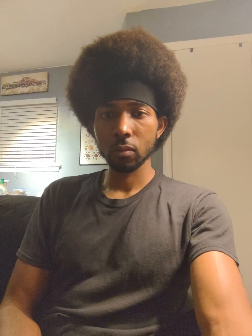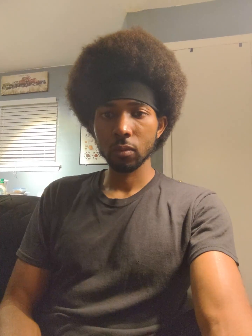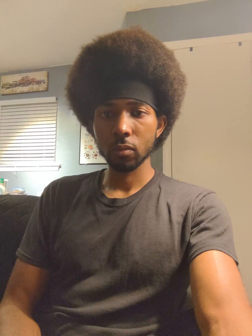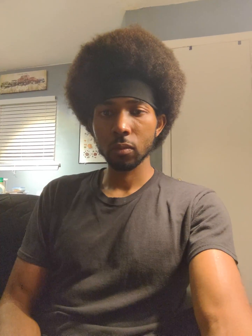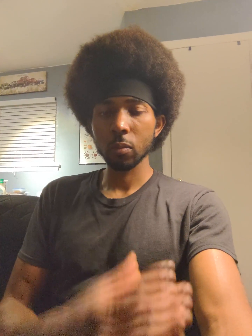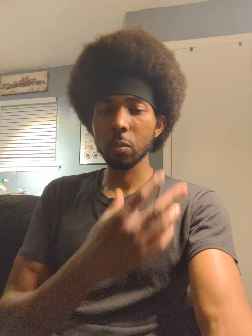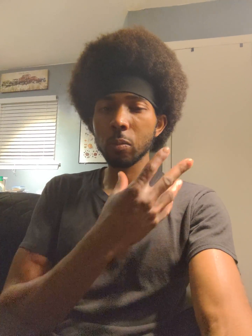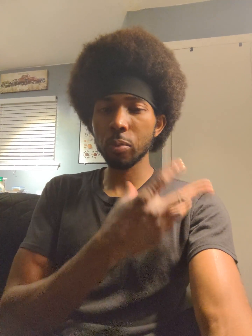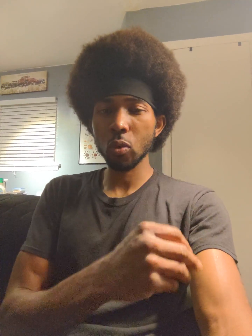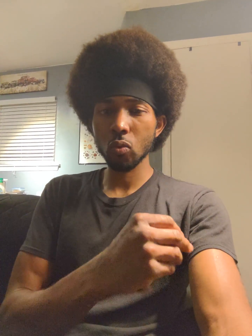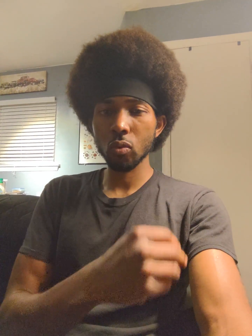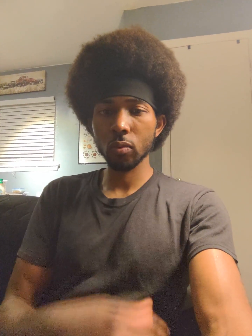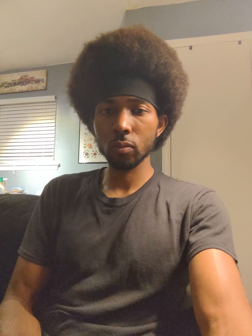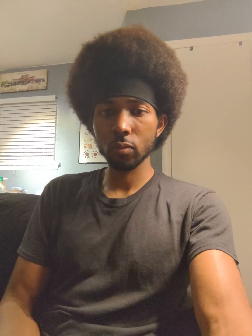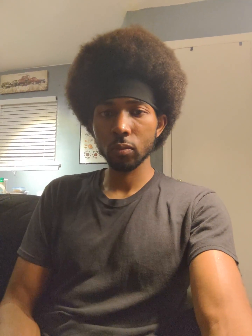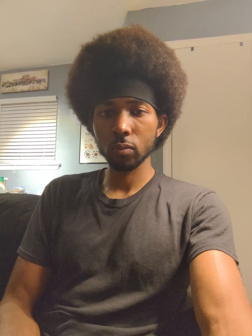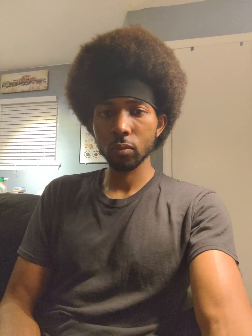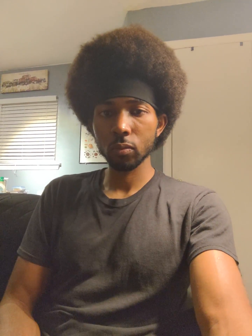poor